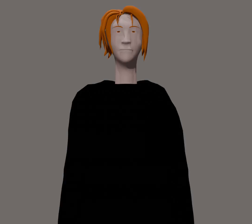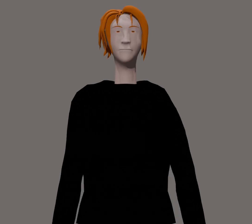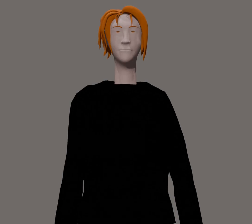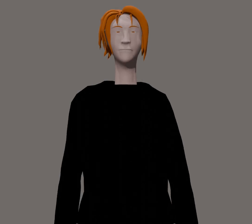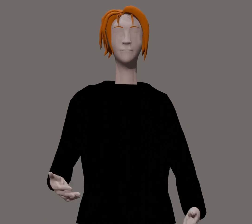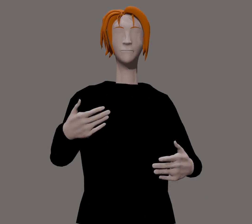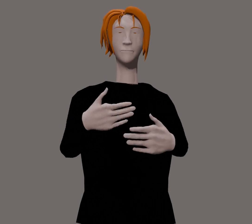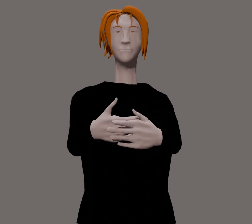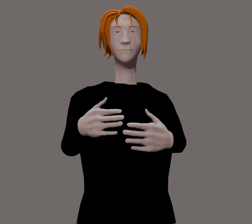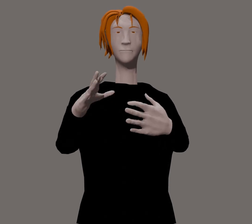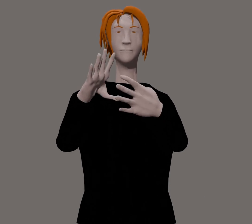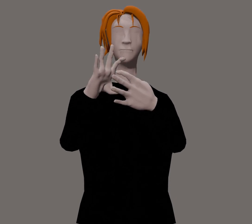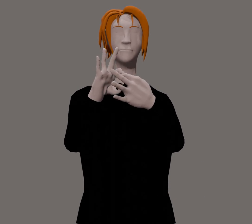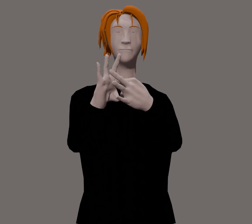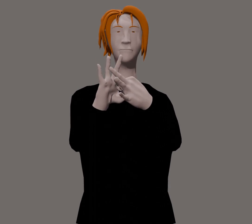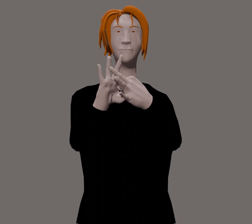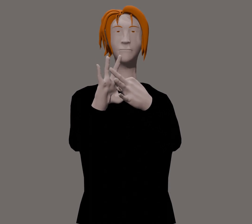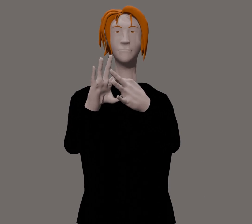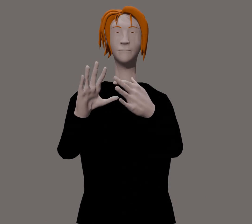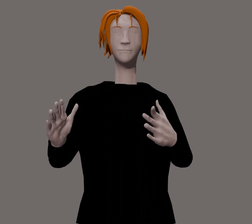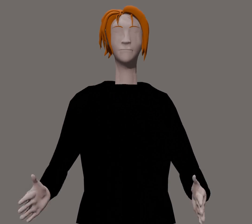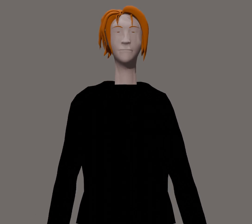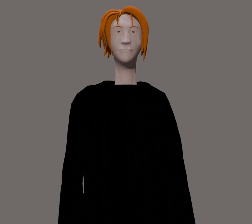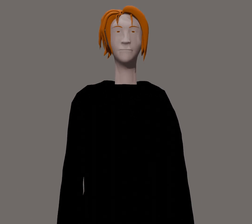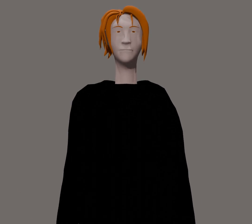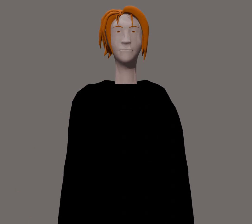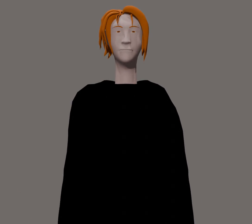Close Knit